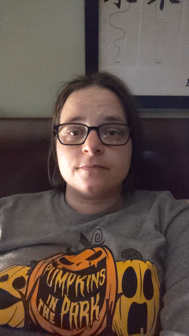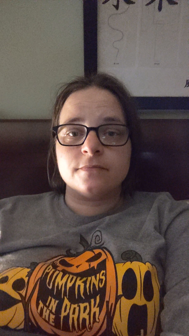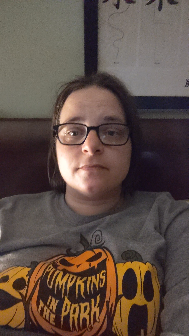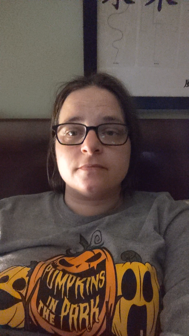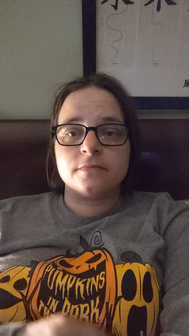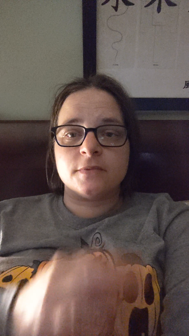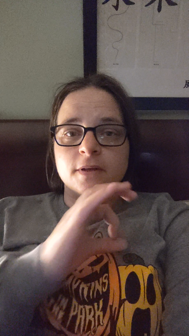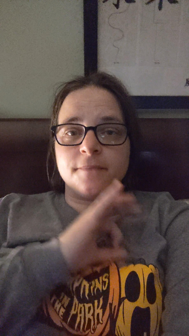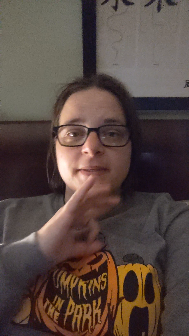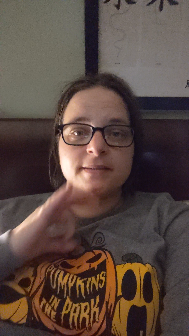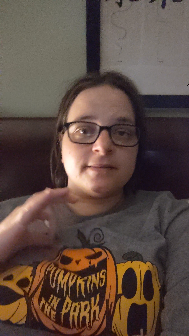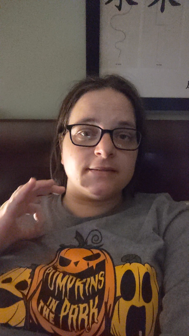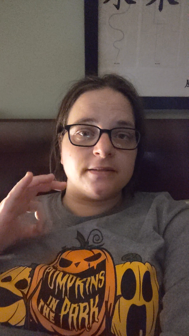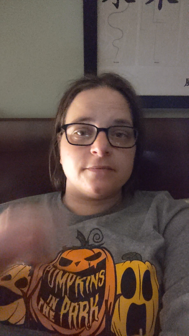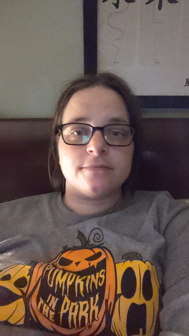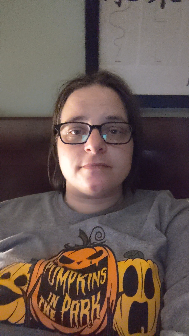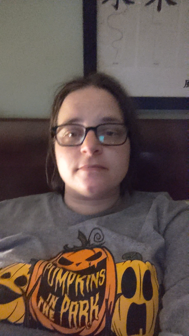beads